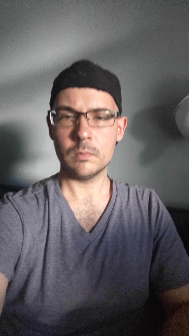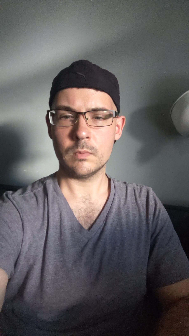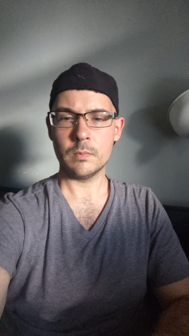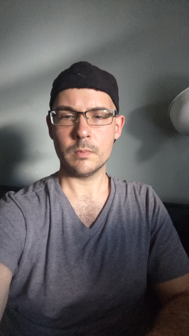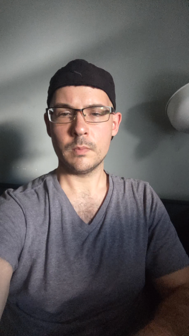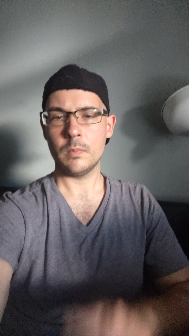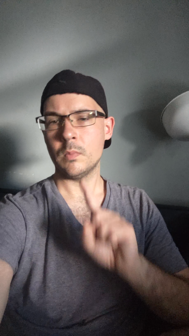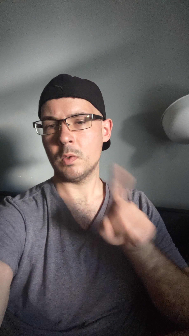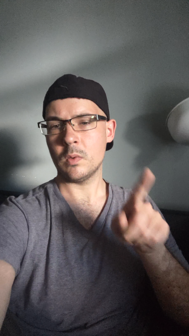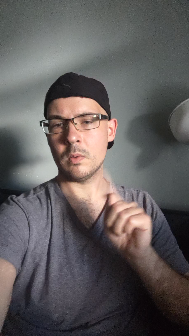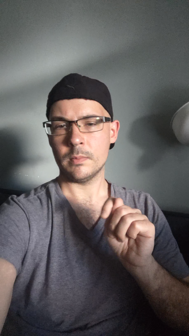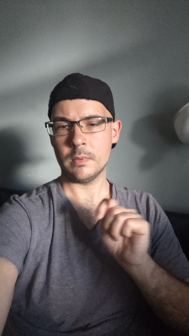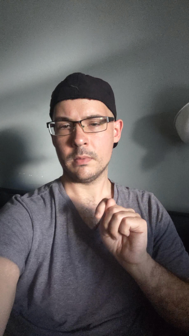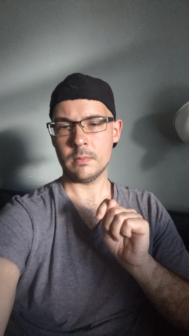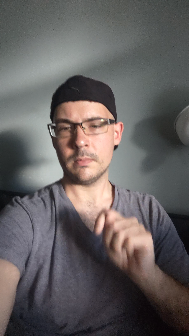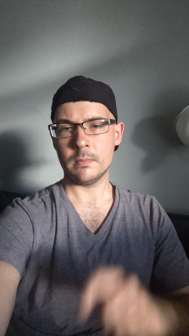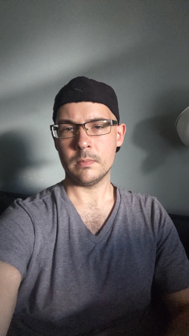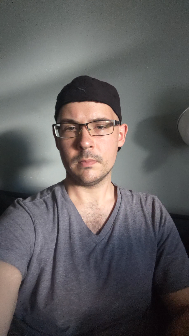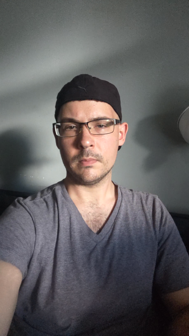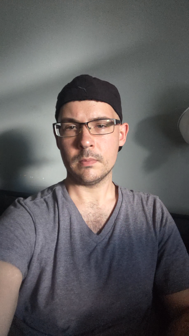go potty